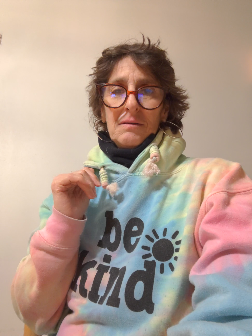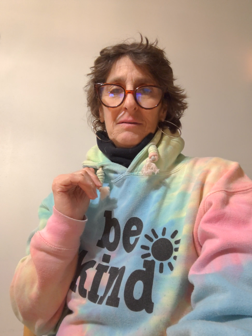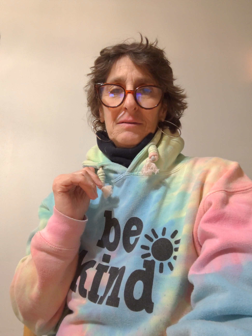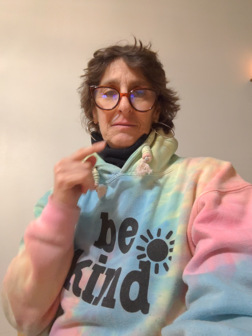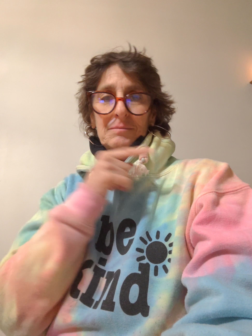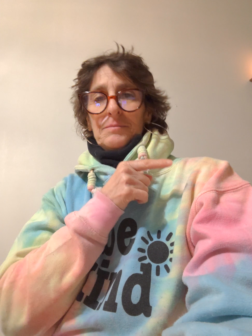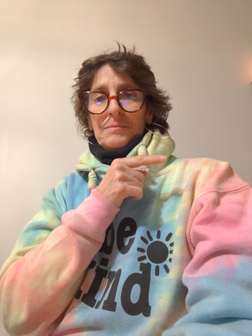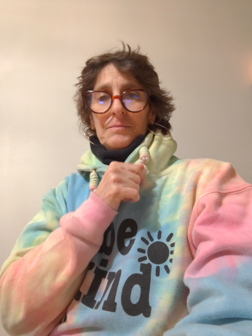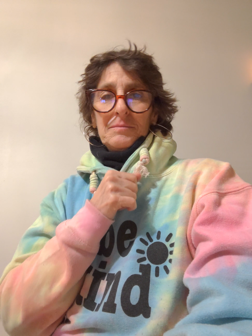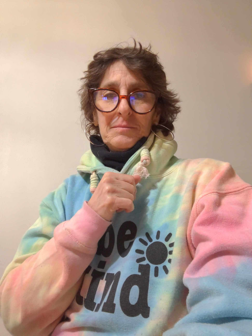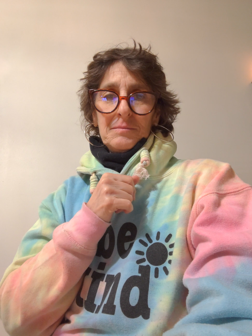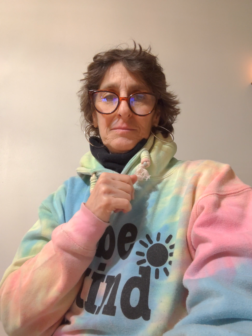he/she/it